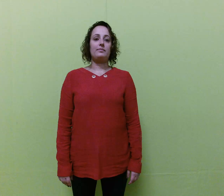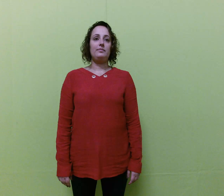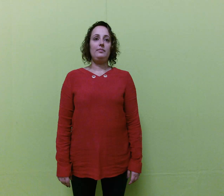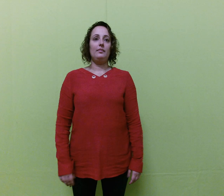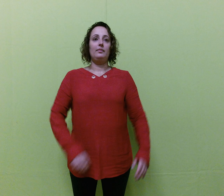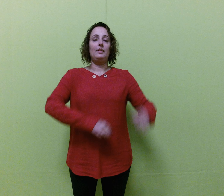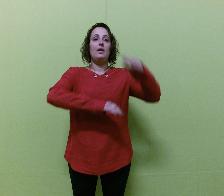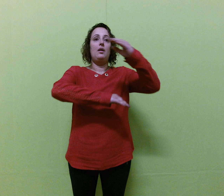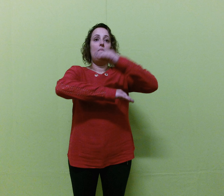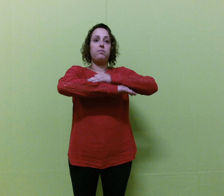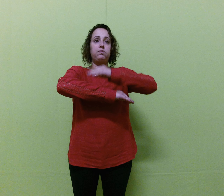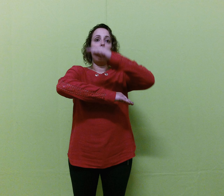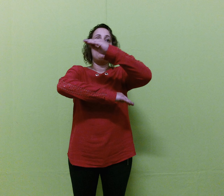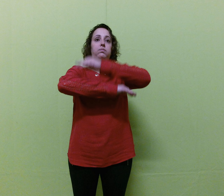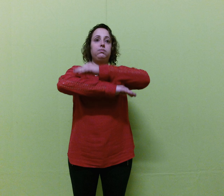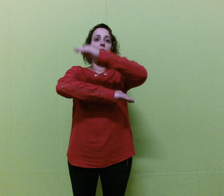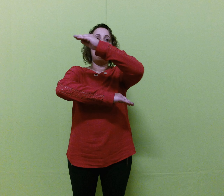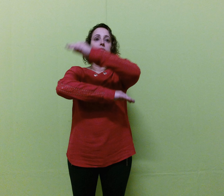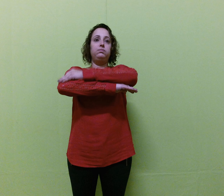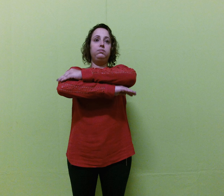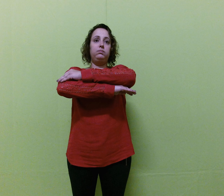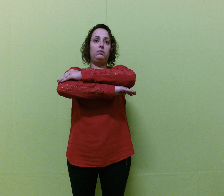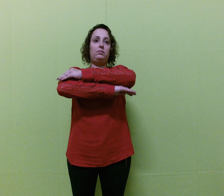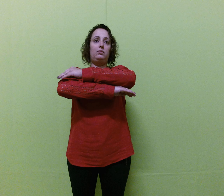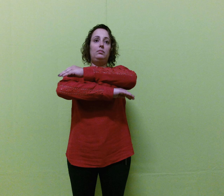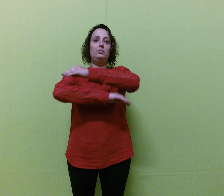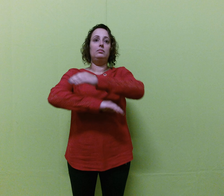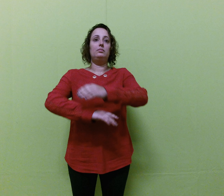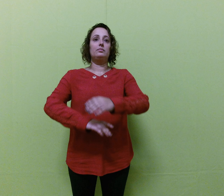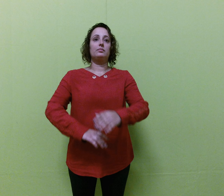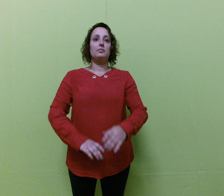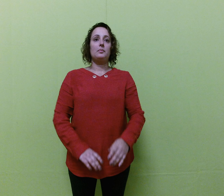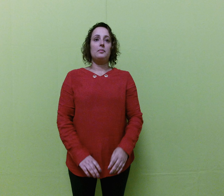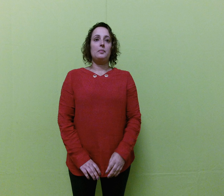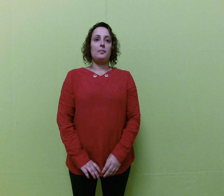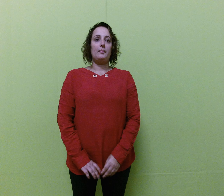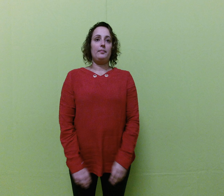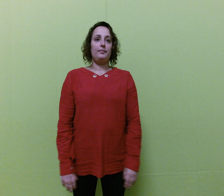sapo